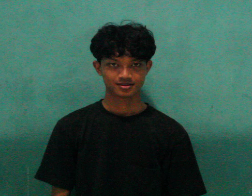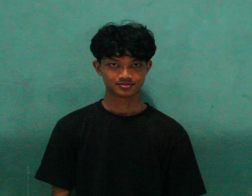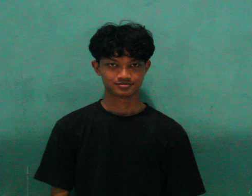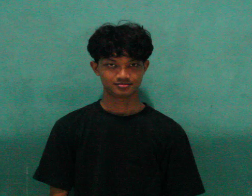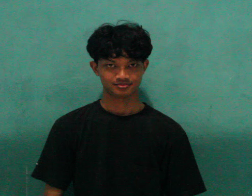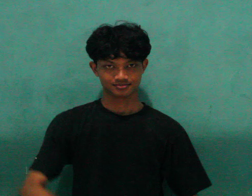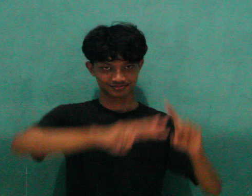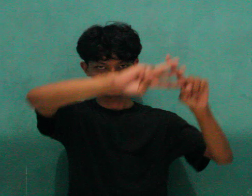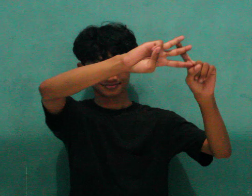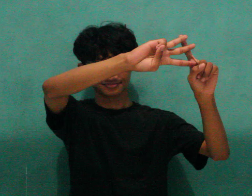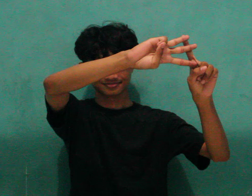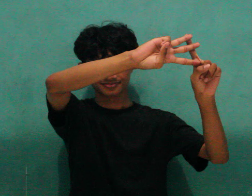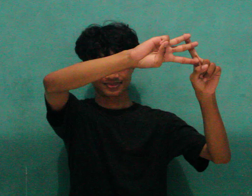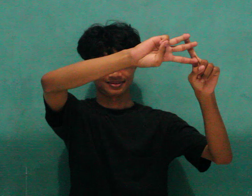B